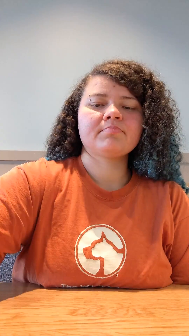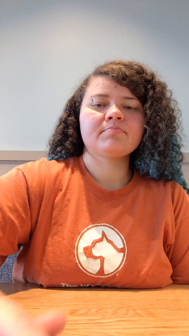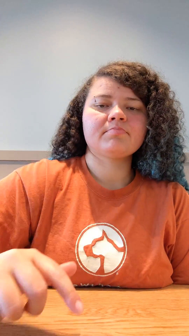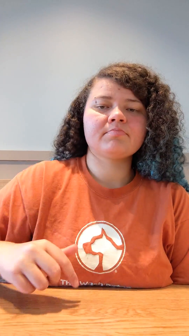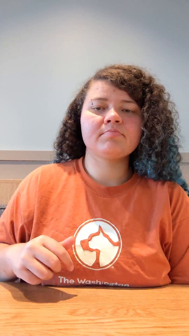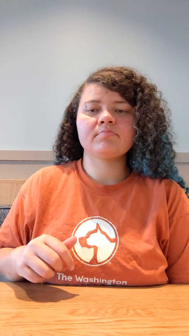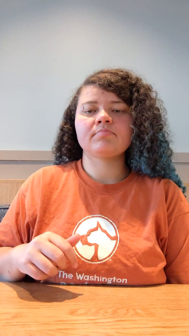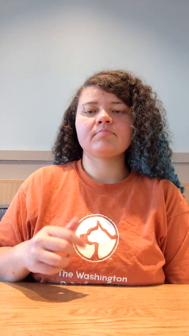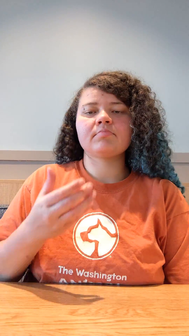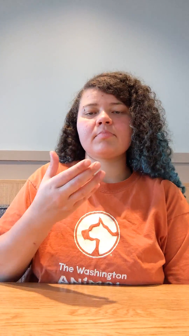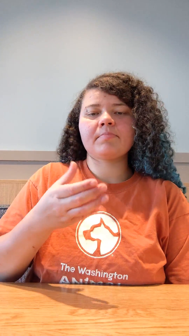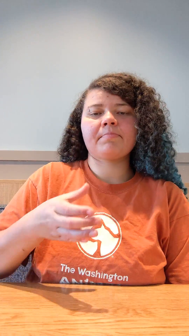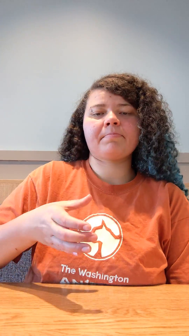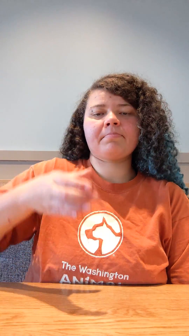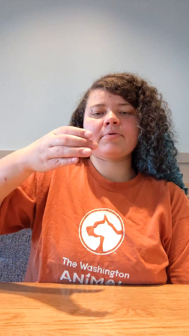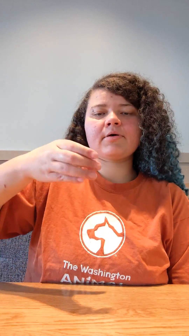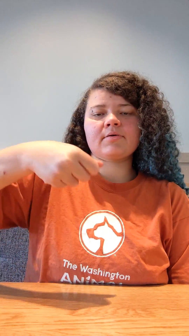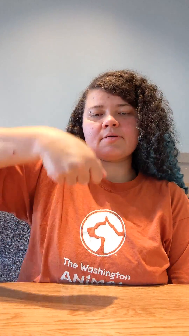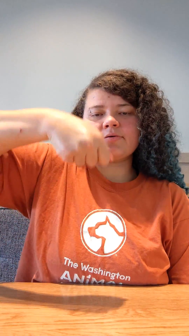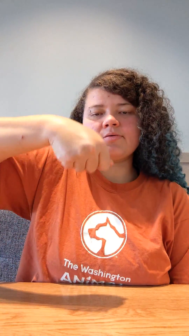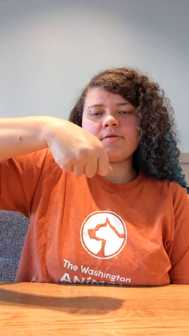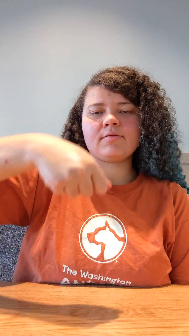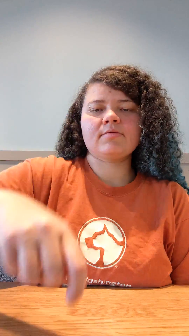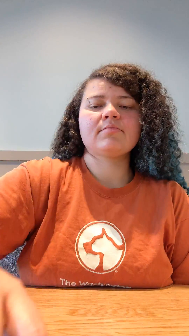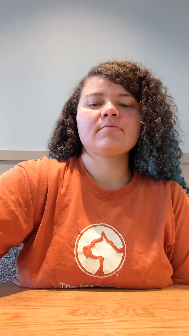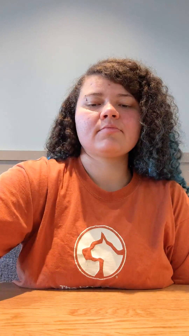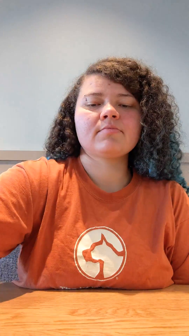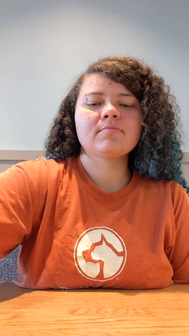bucket